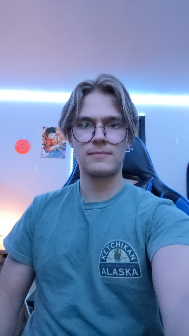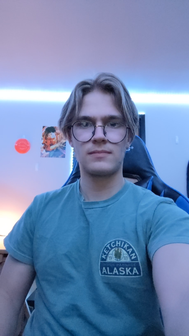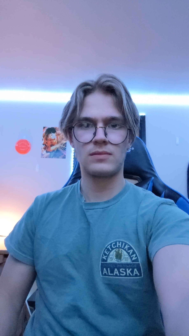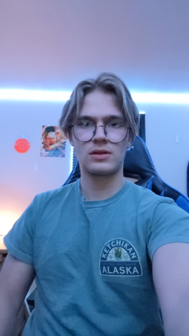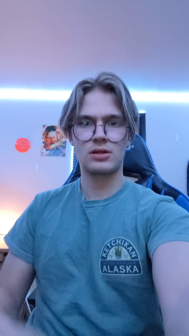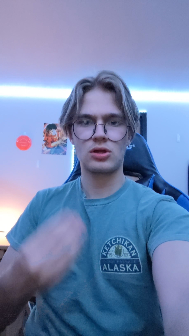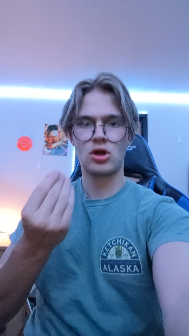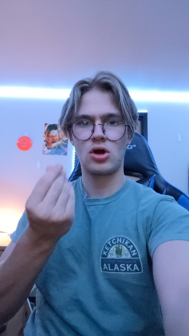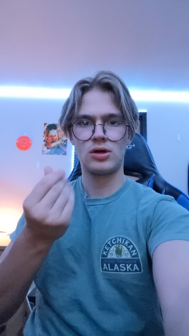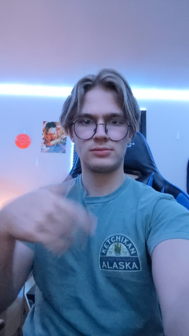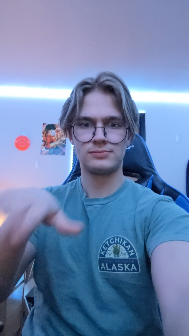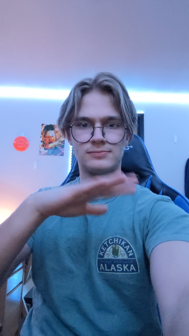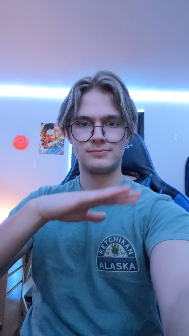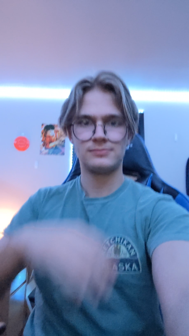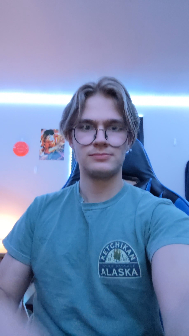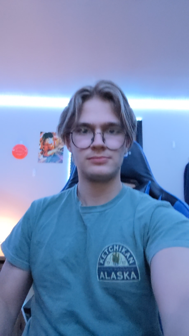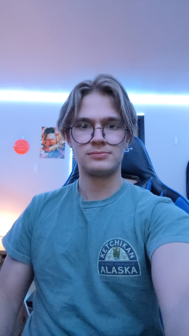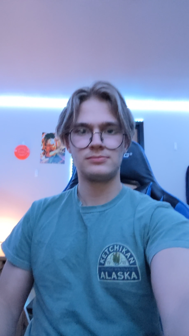garden